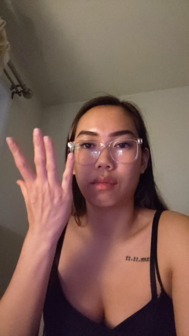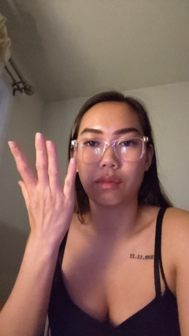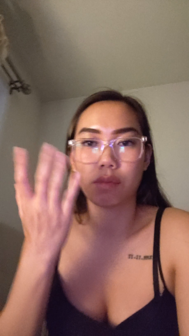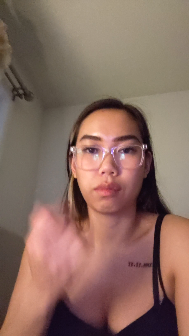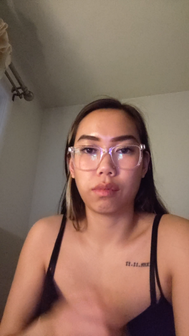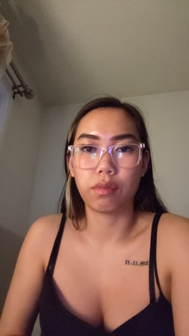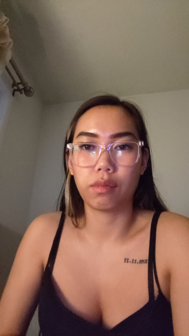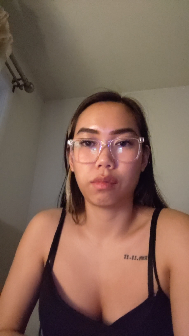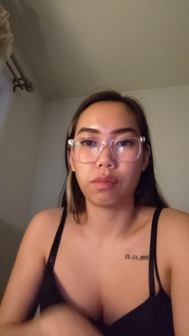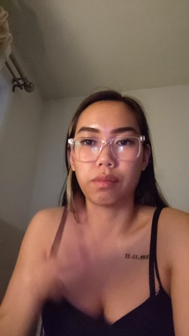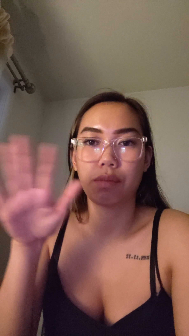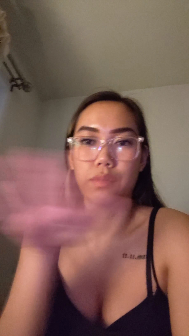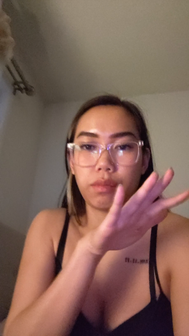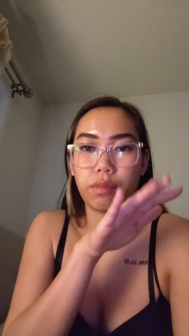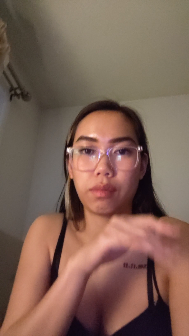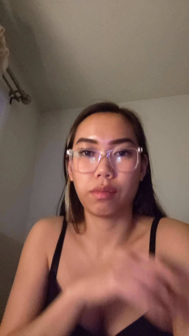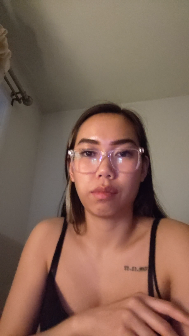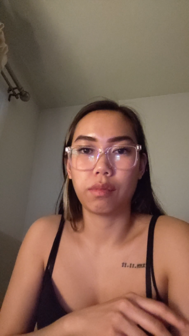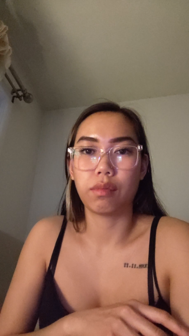full